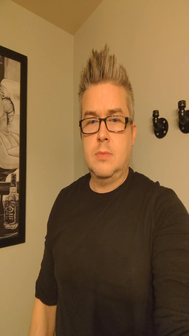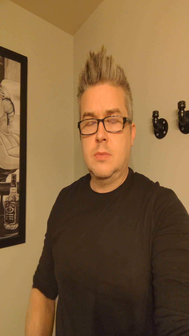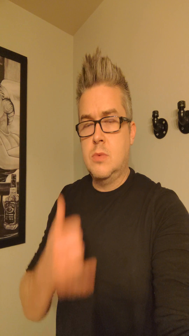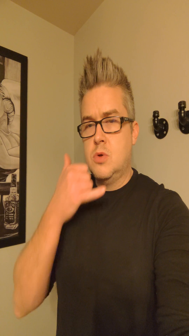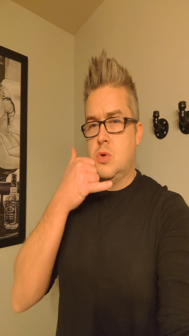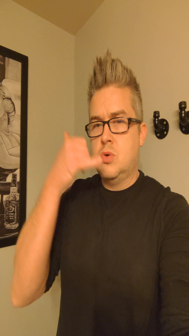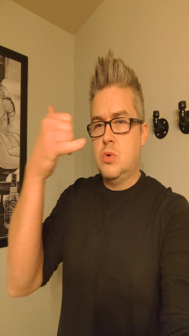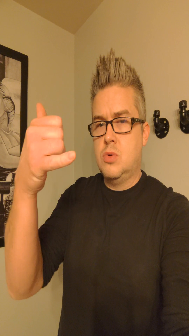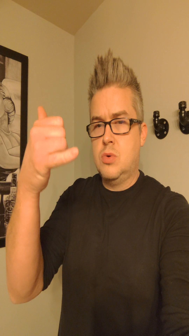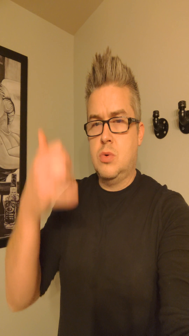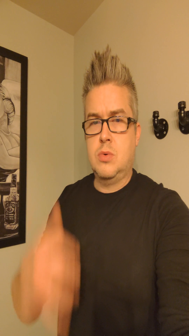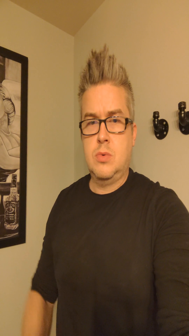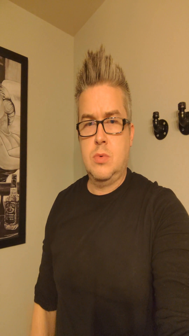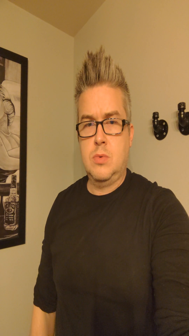call on the phone